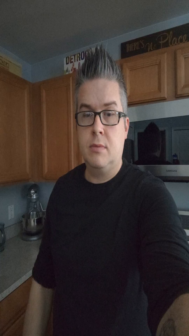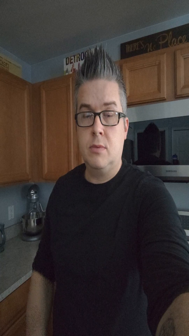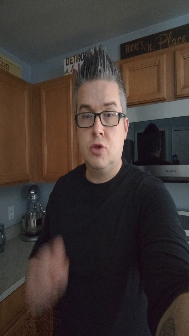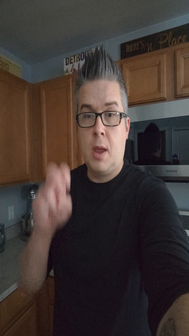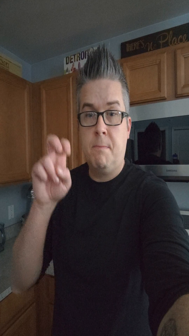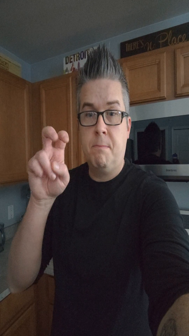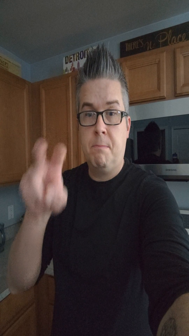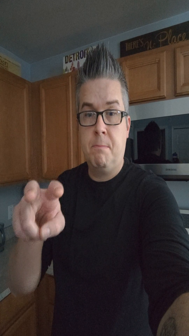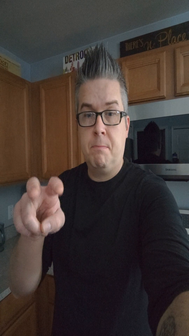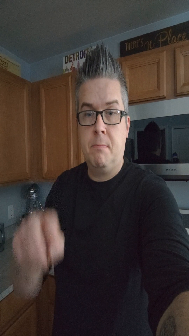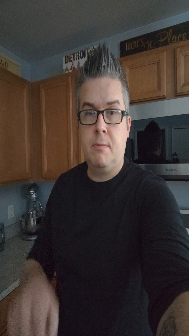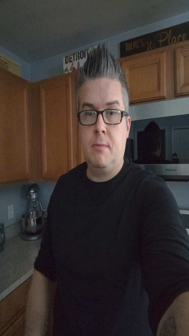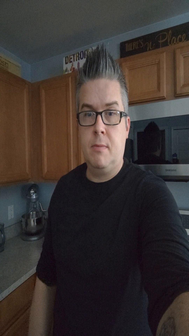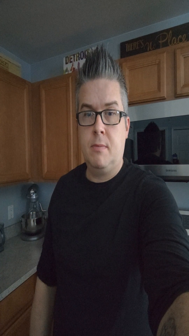jump